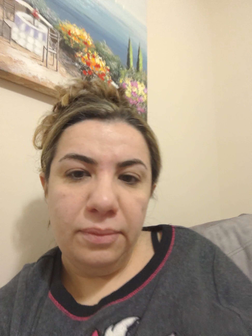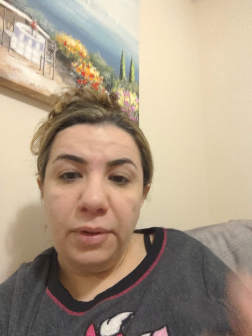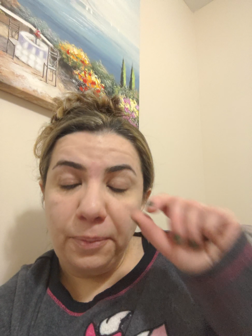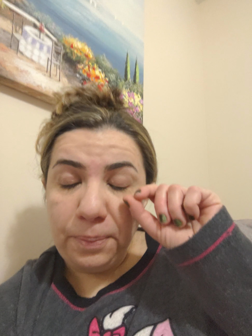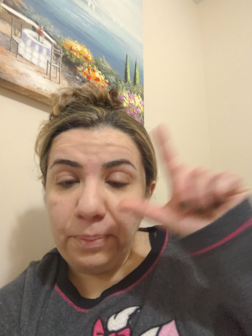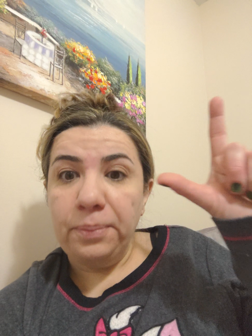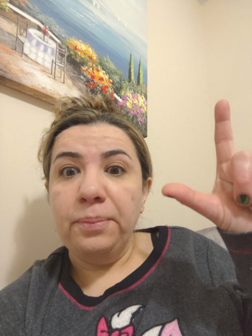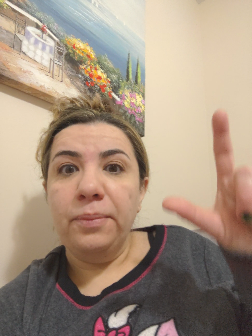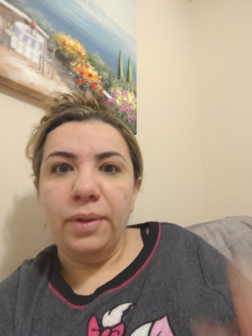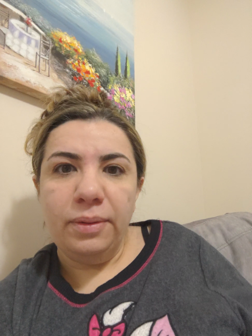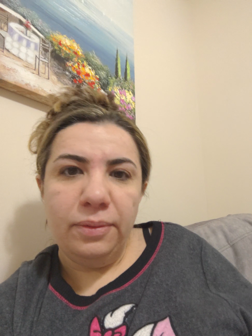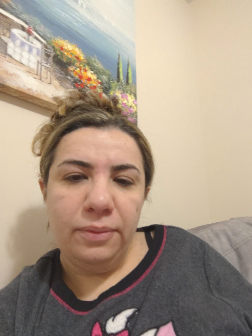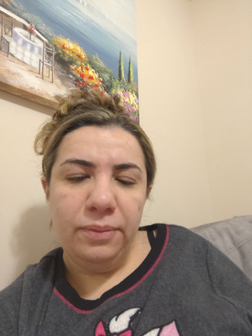wake